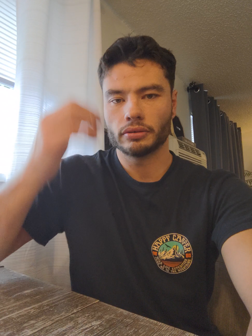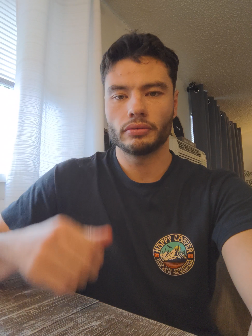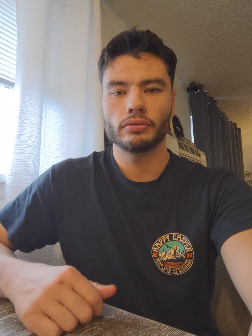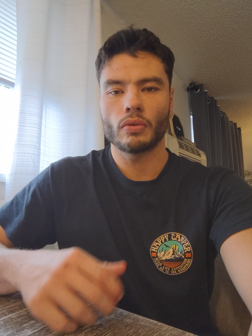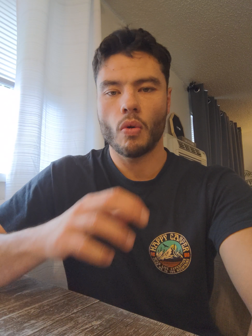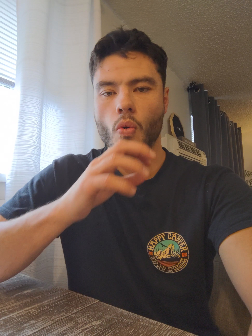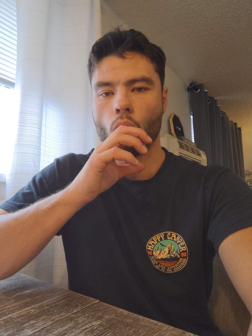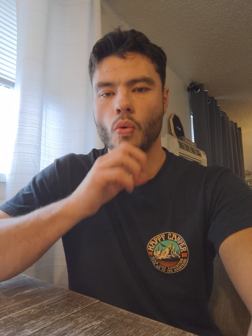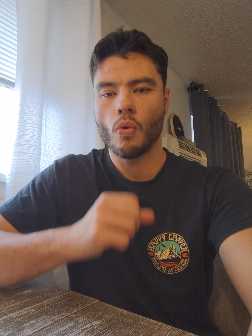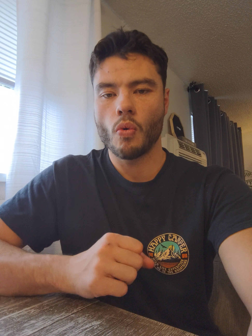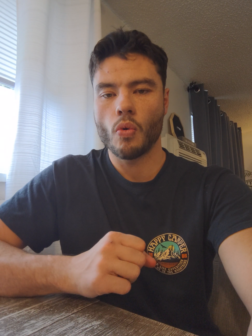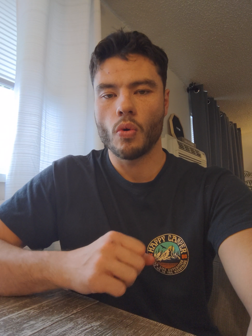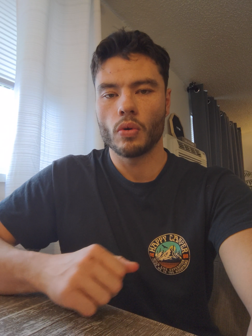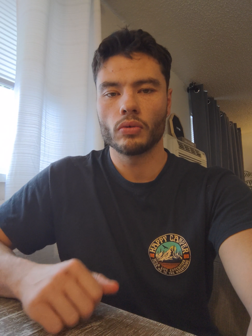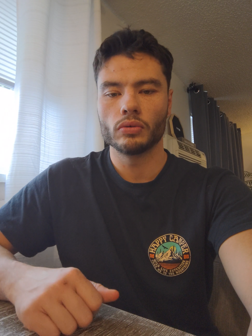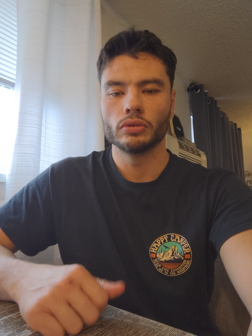old